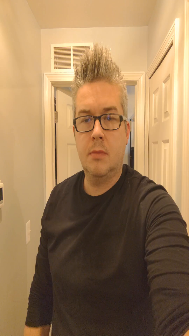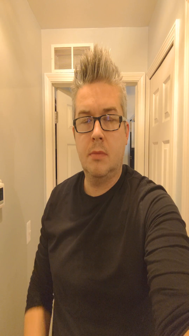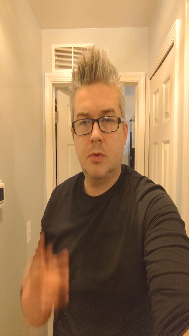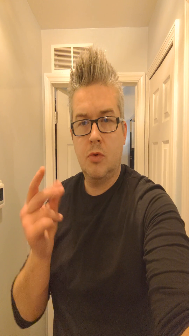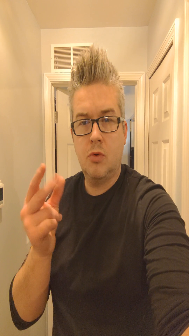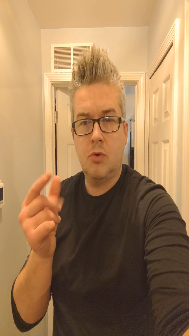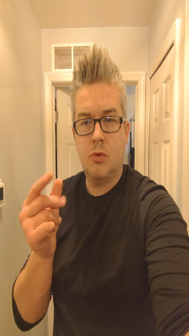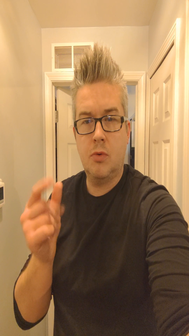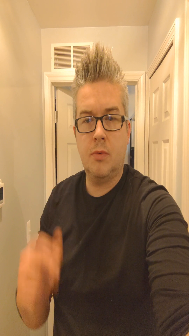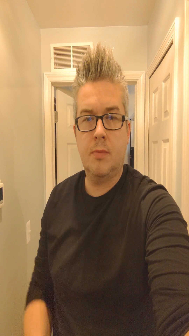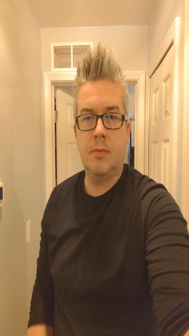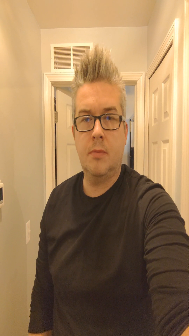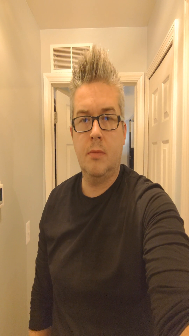dog